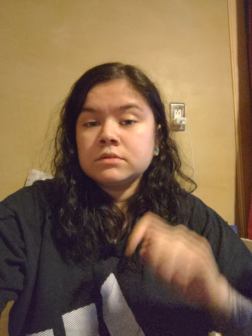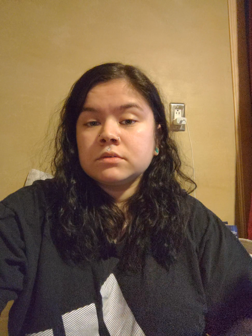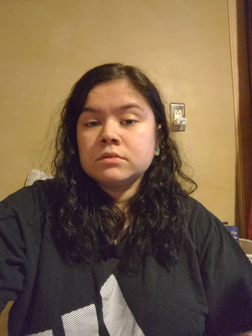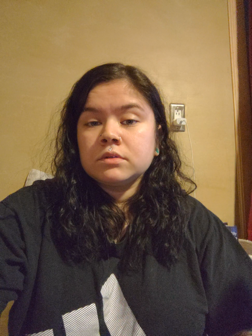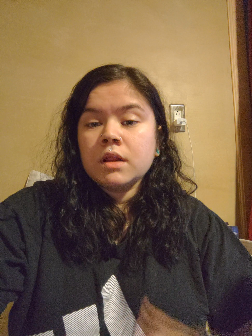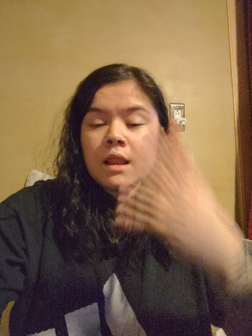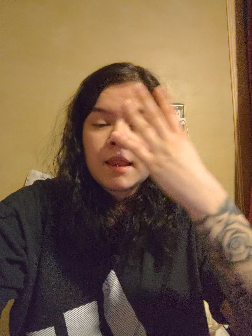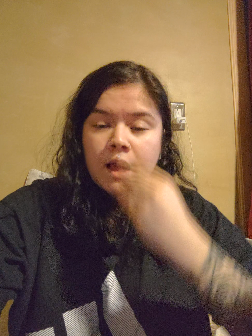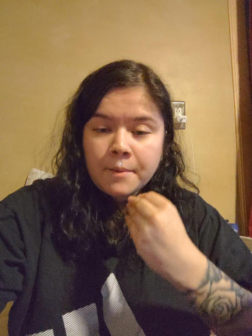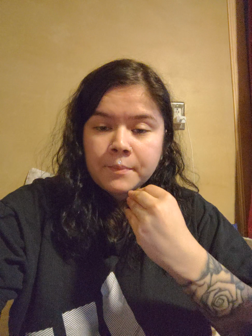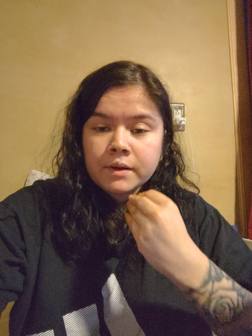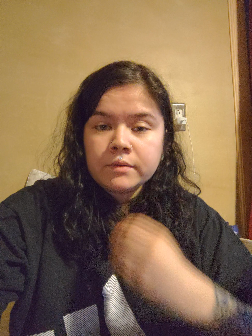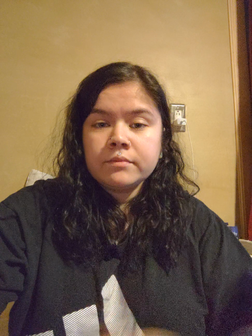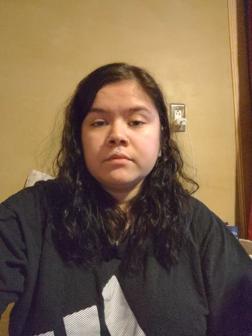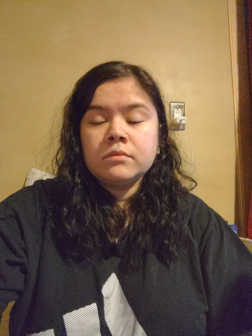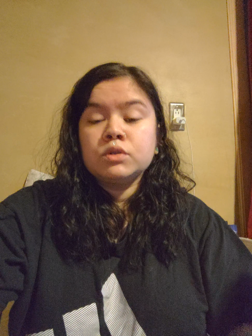nap